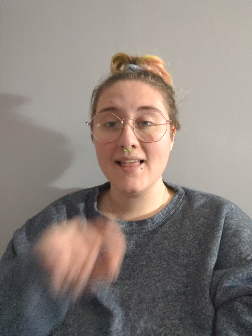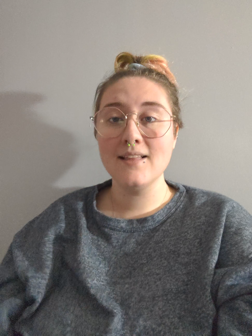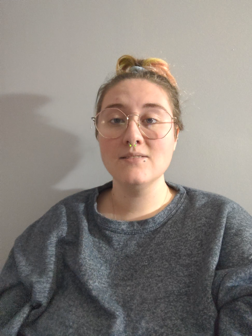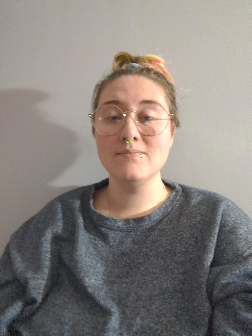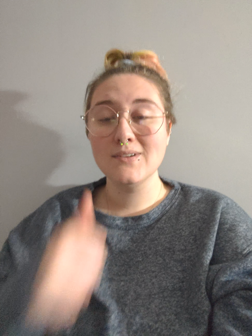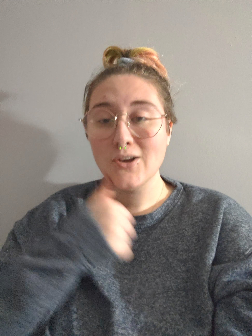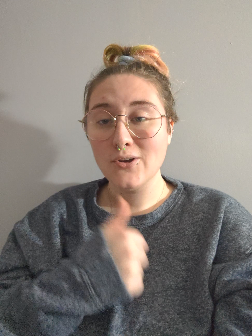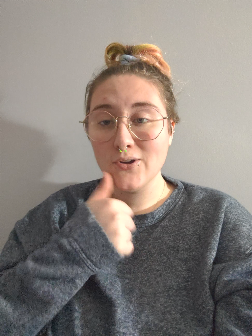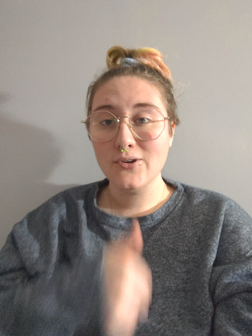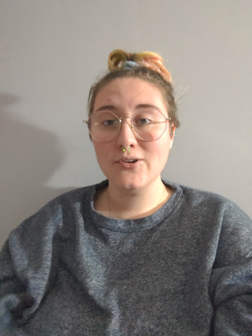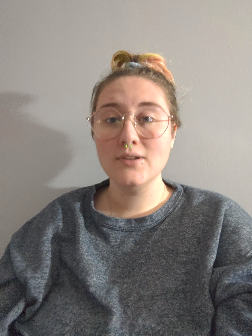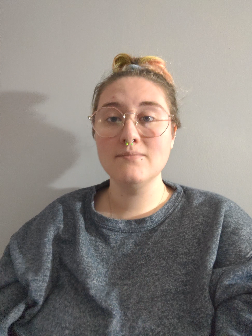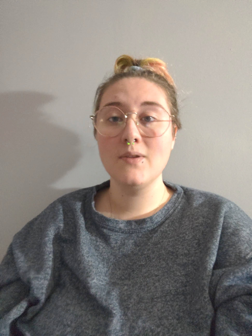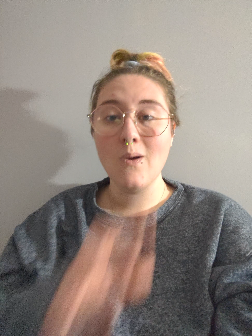girl